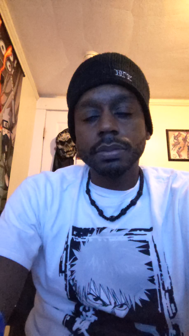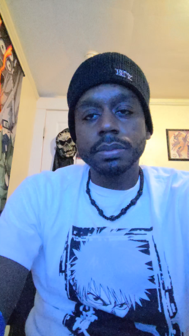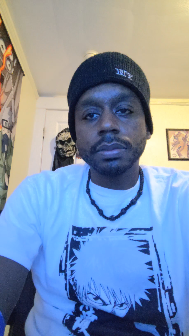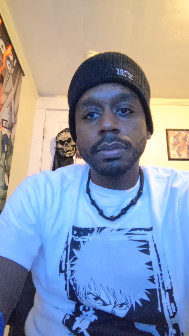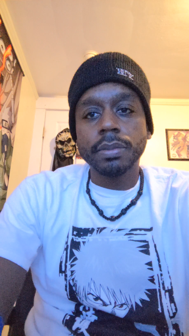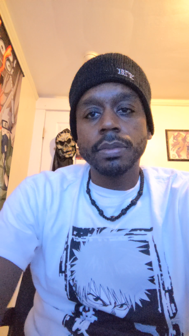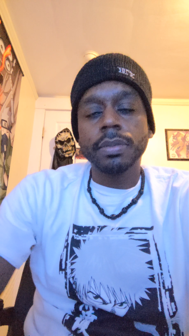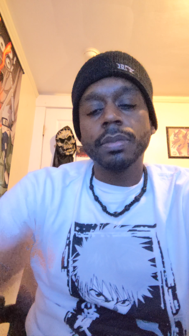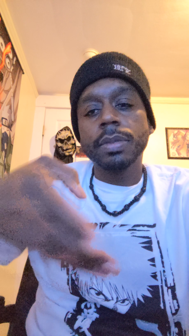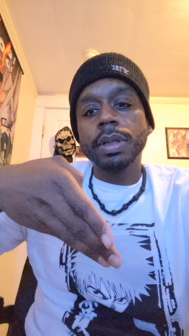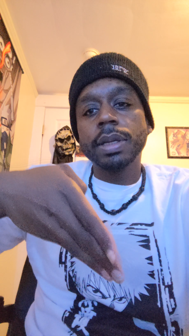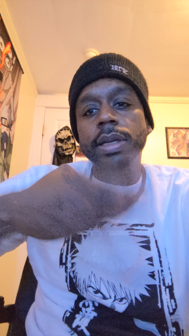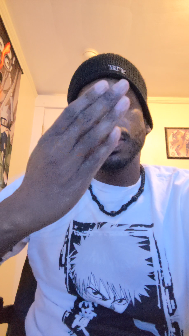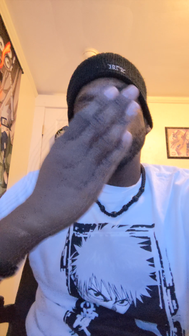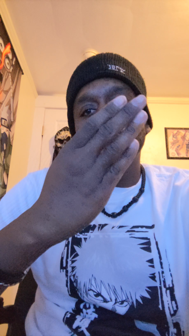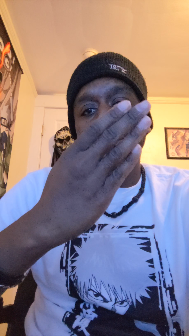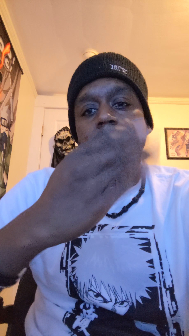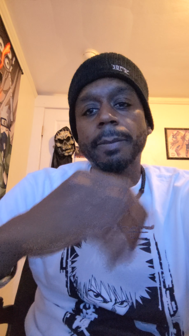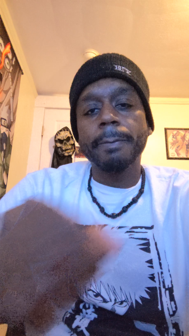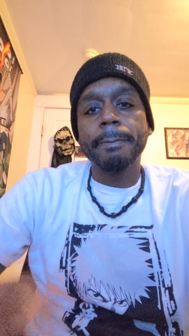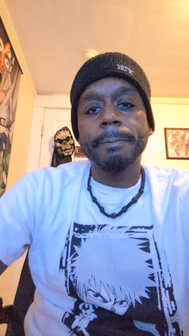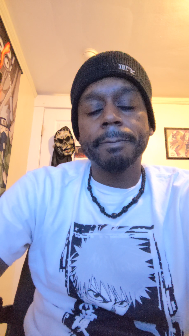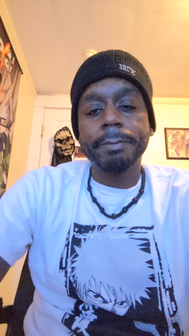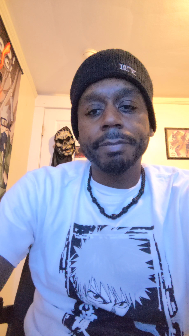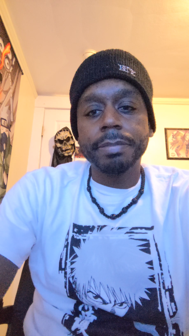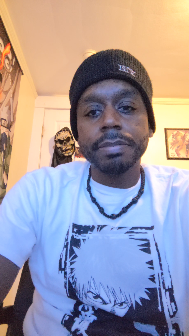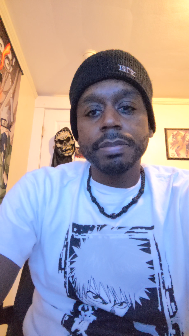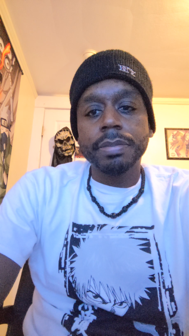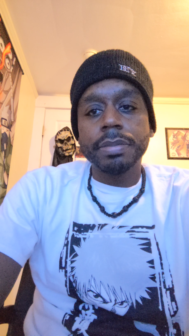kick